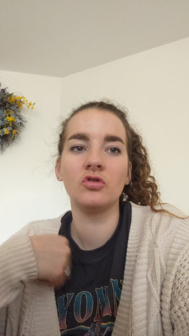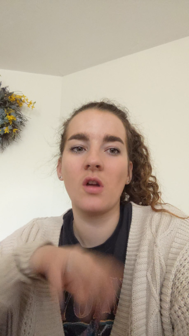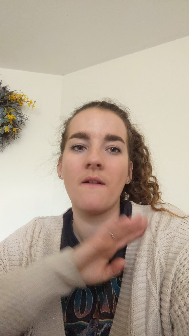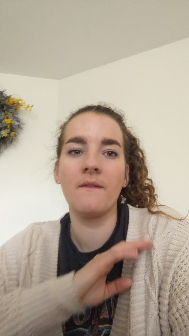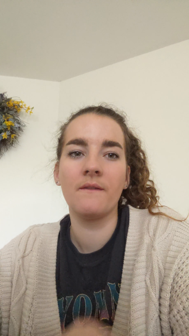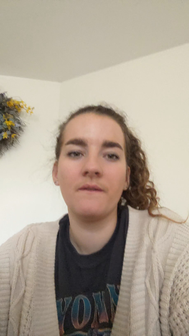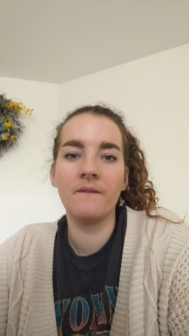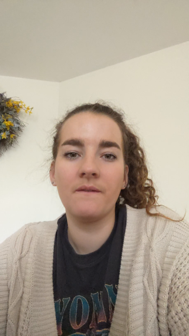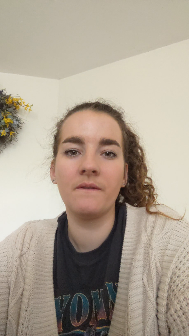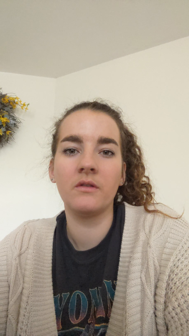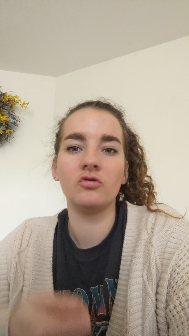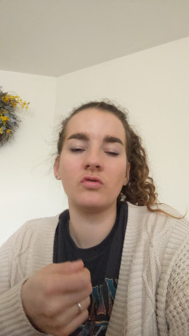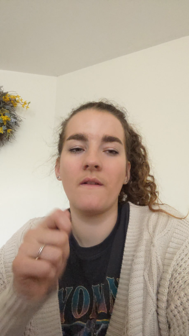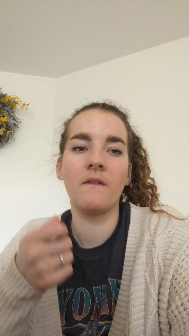shovel